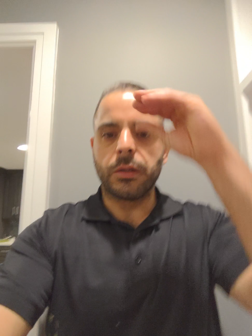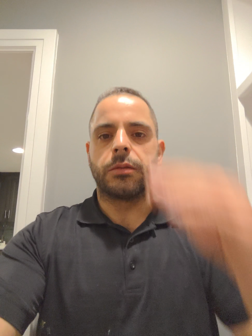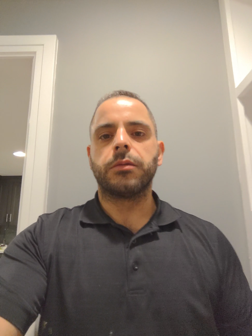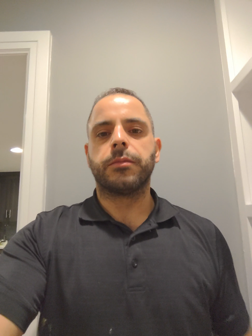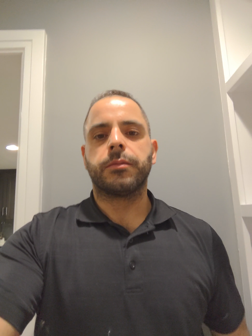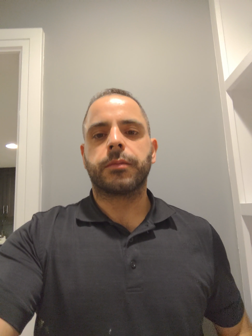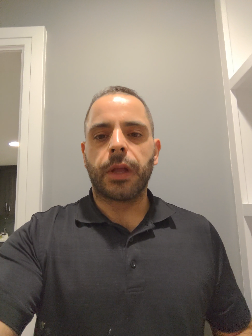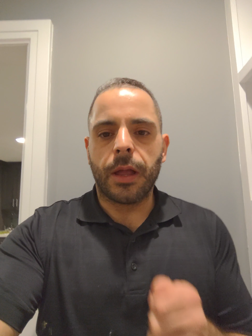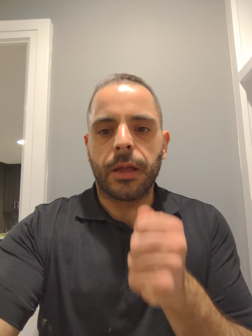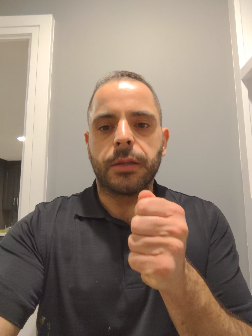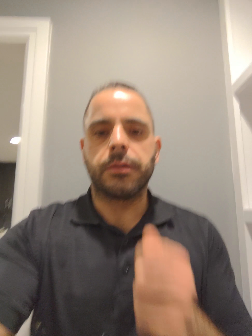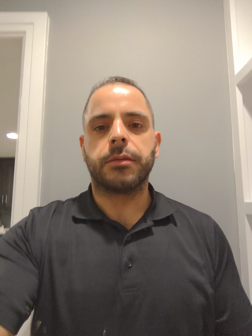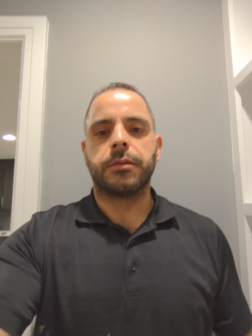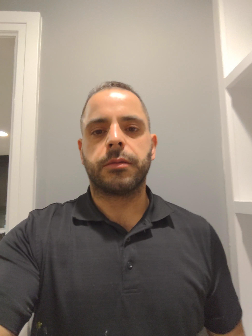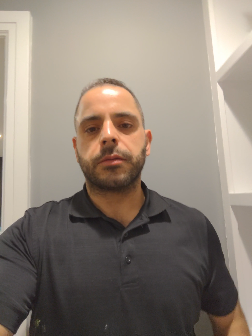hide